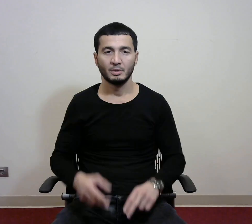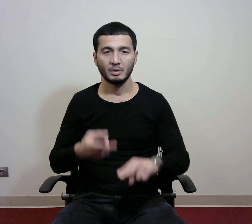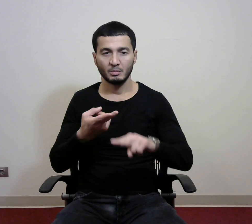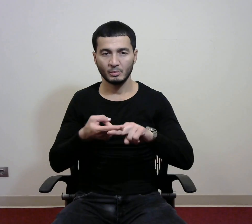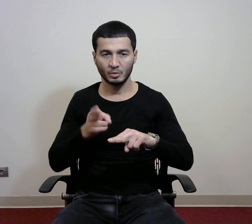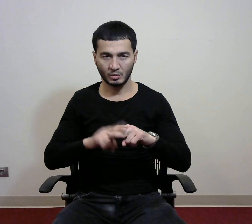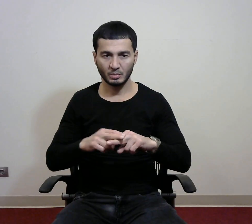bu